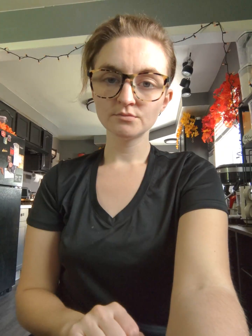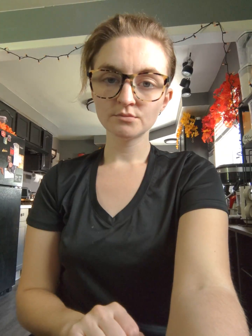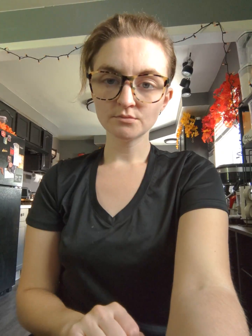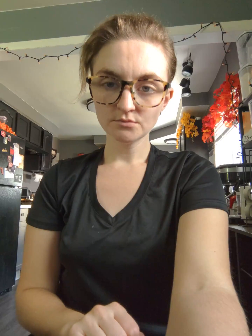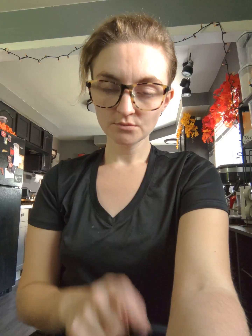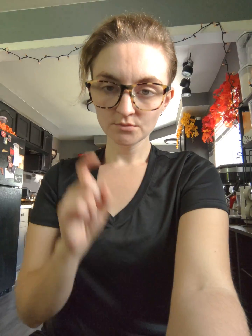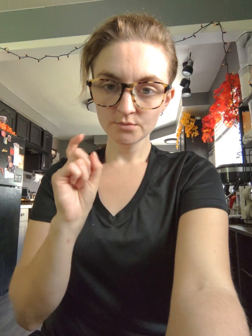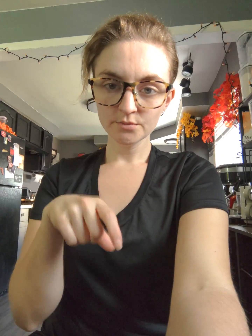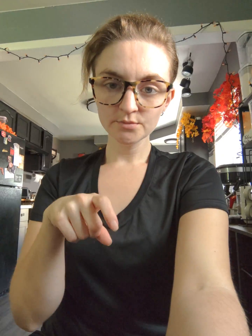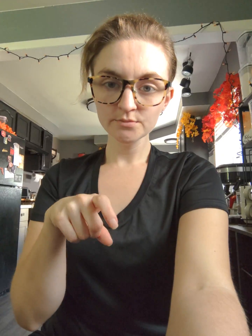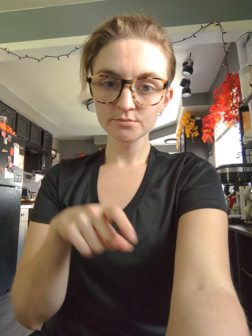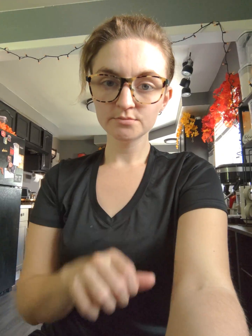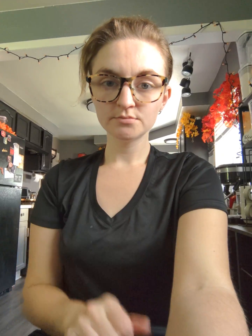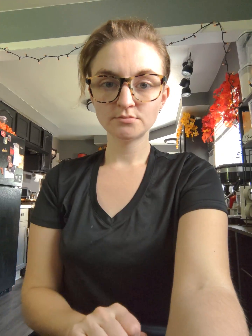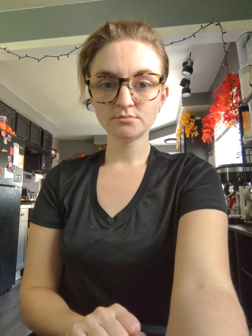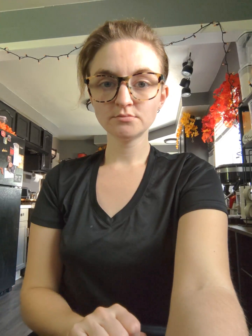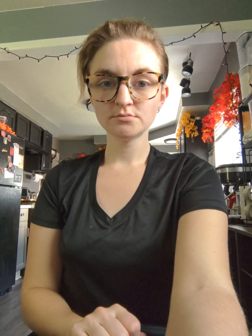must